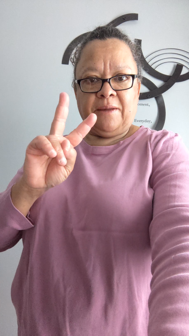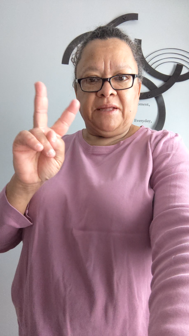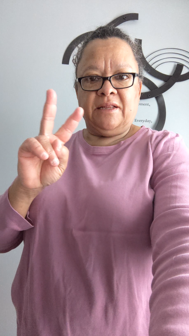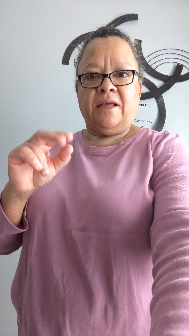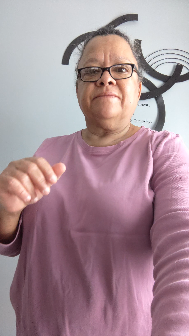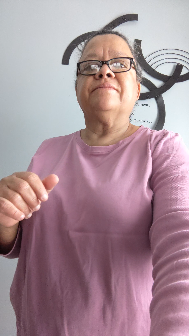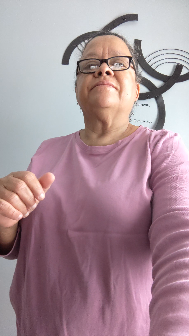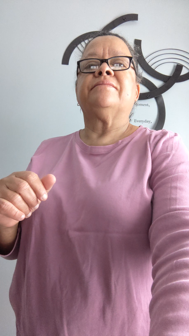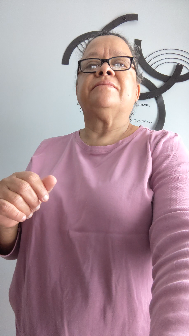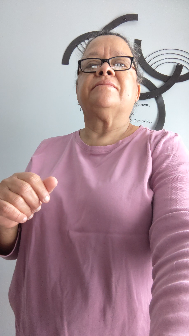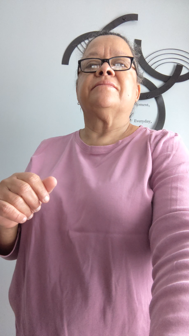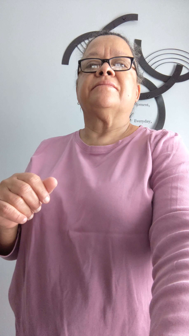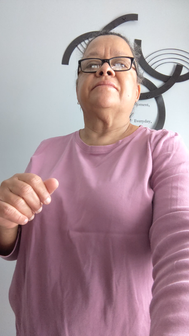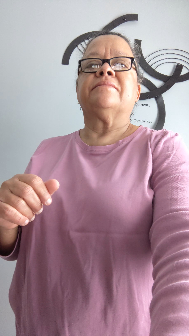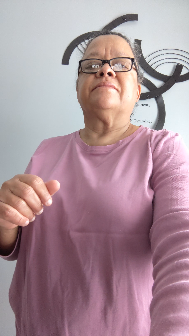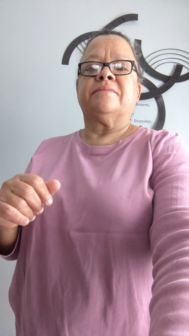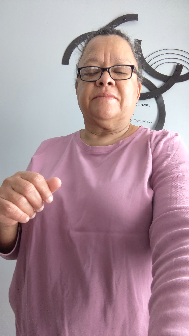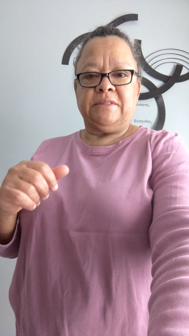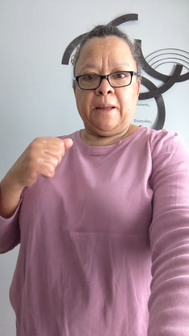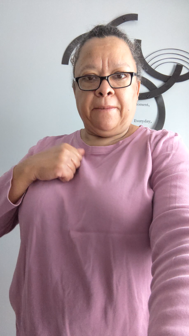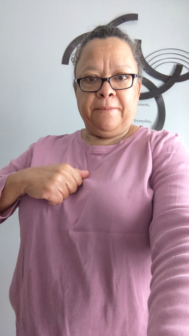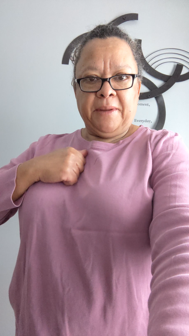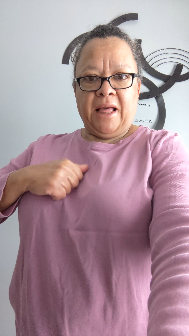bathtub